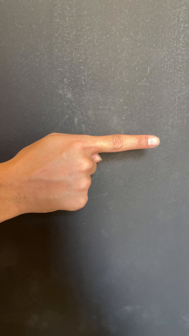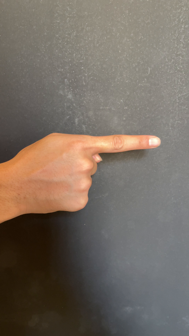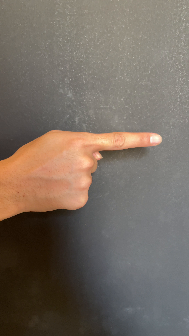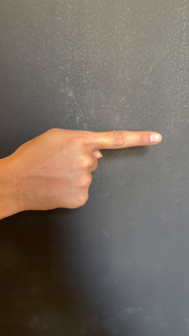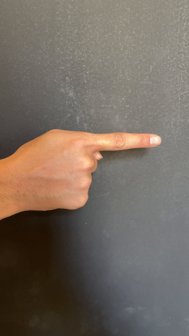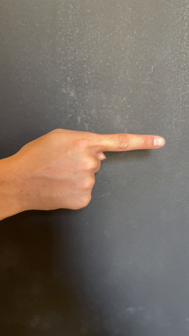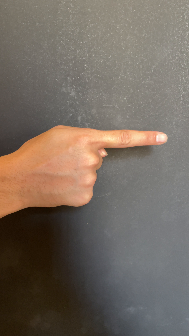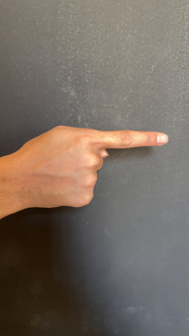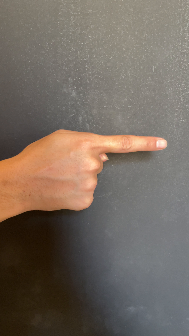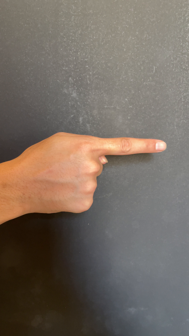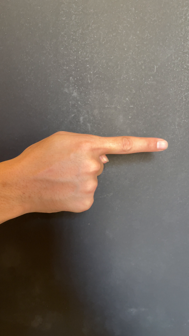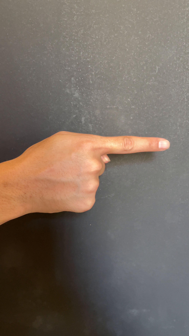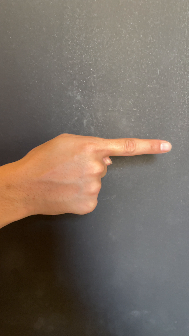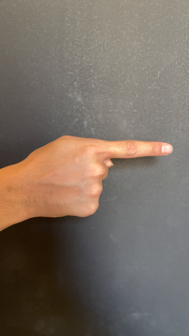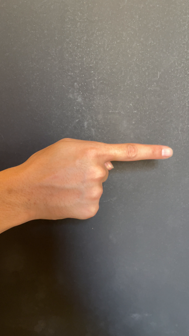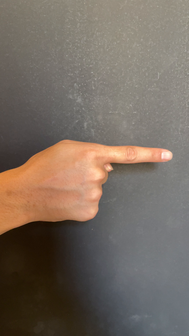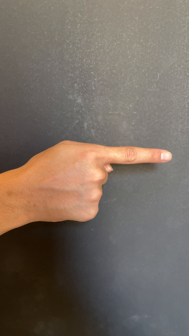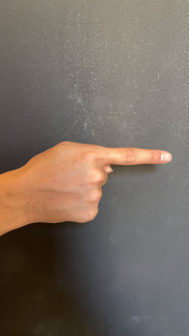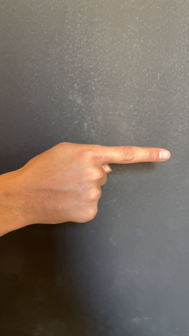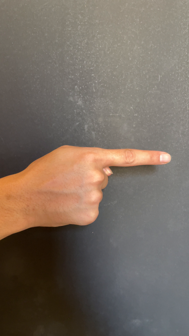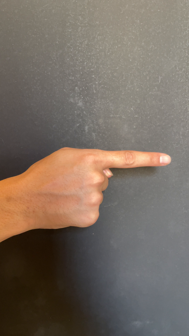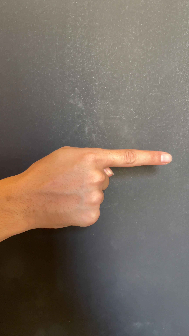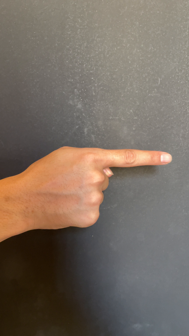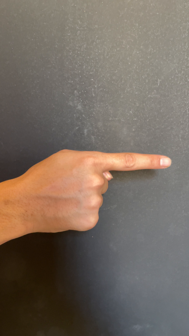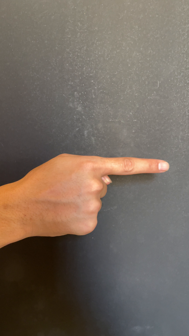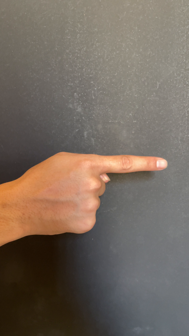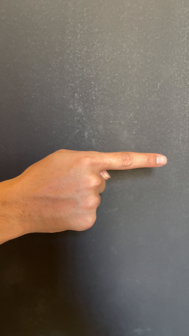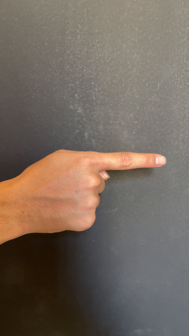न